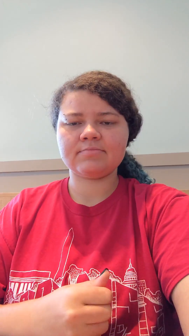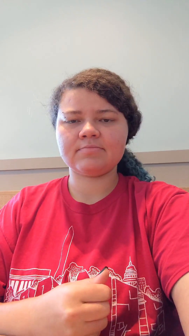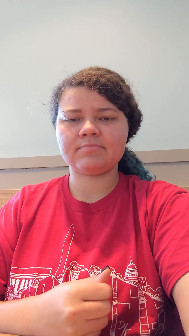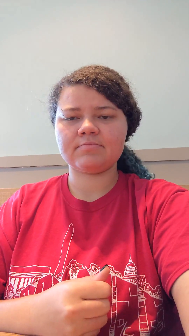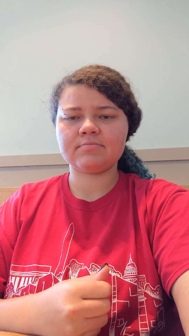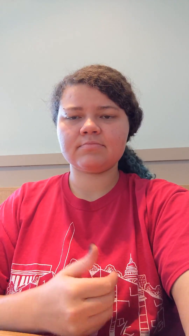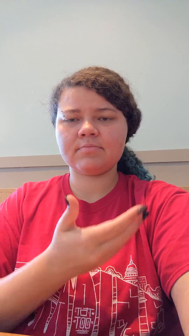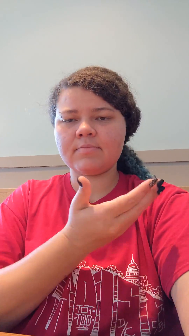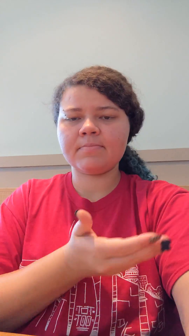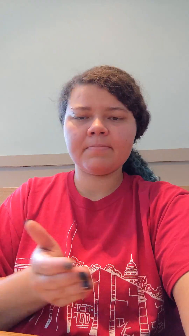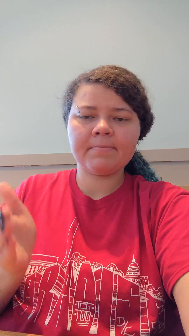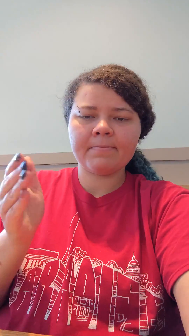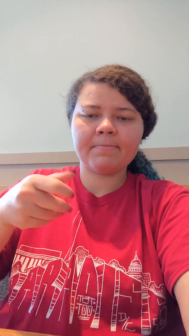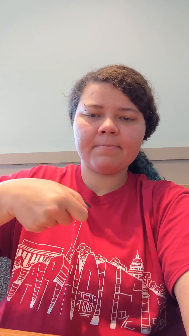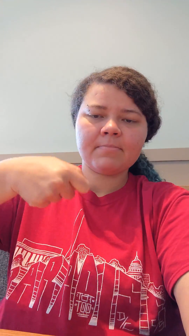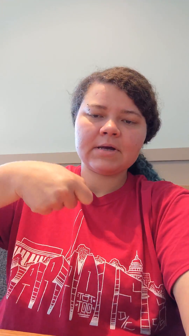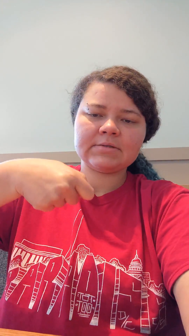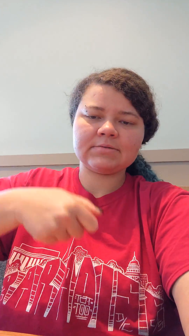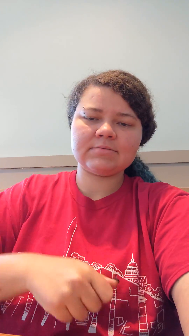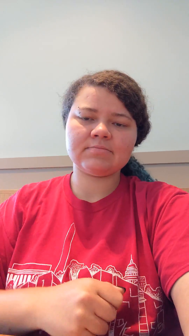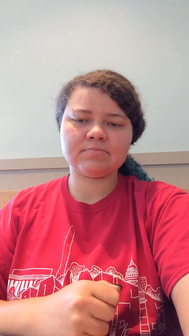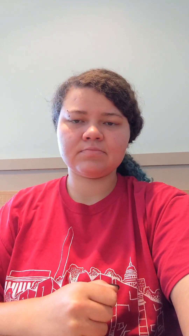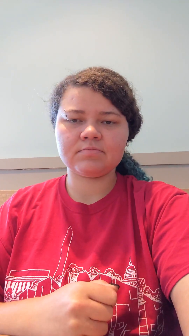basket